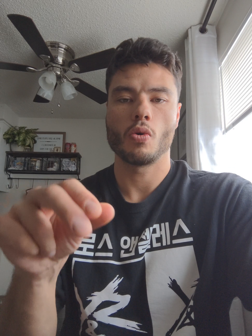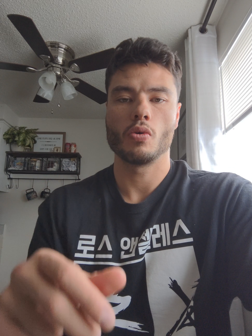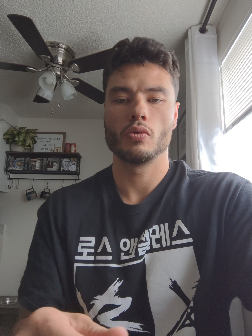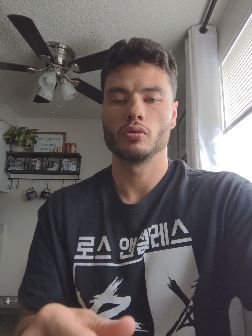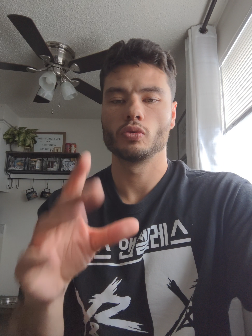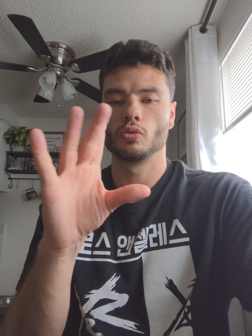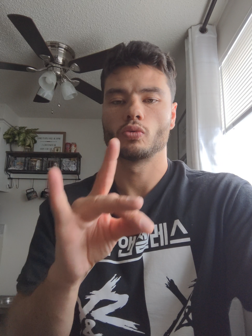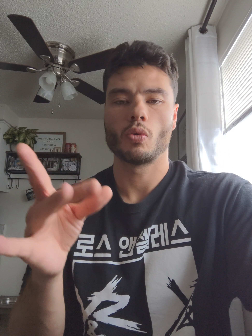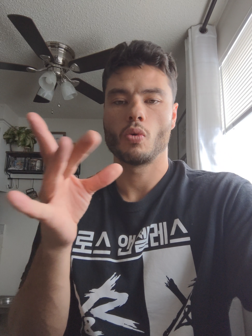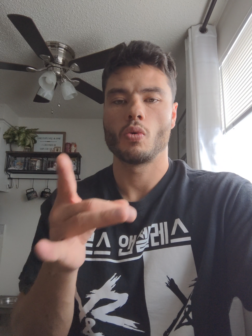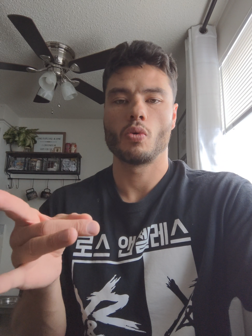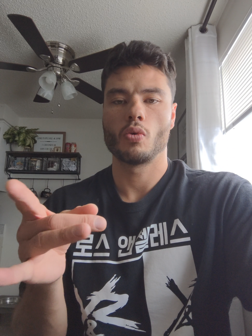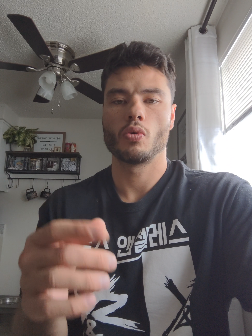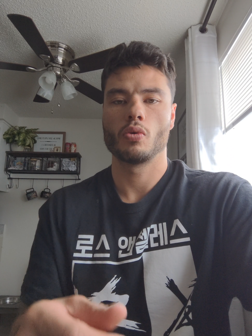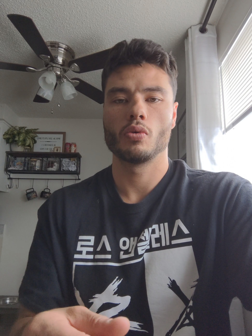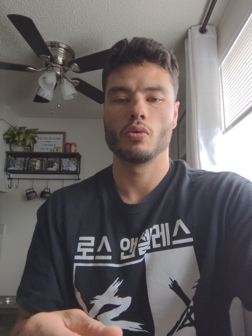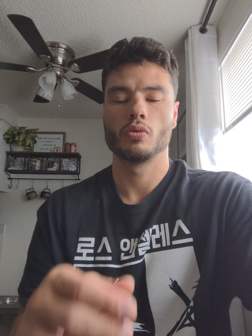story